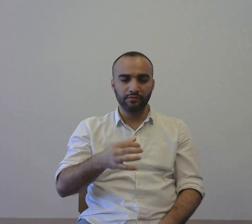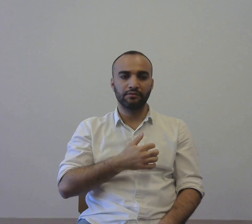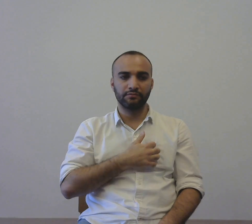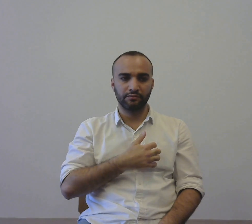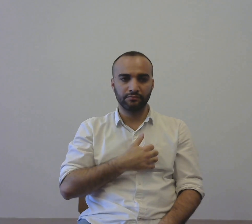istəmək